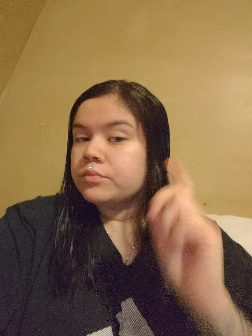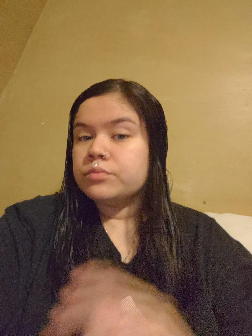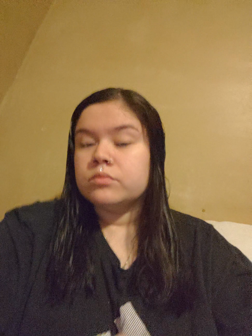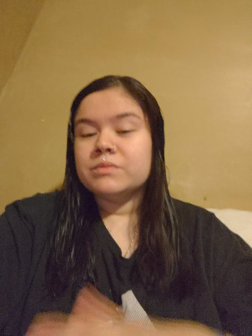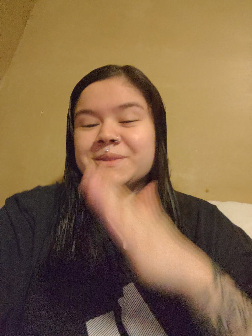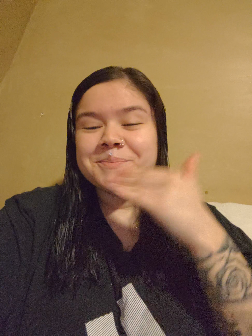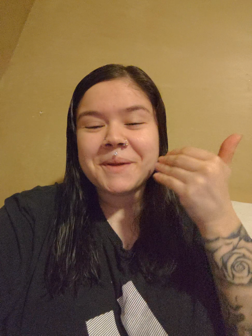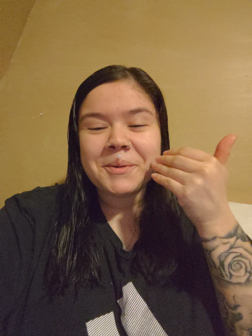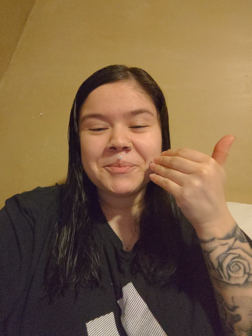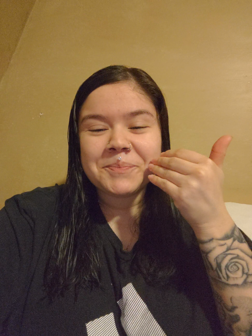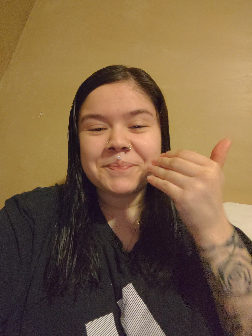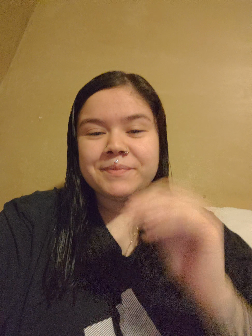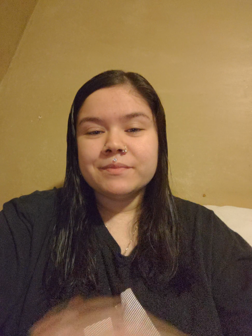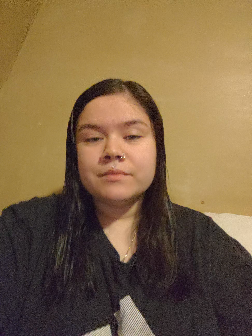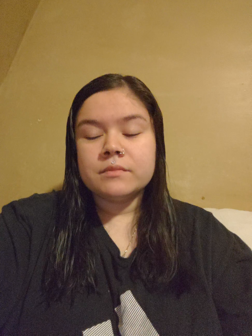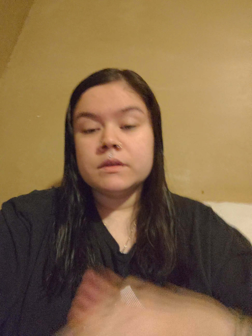smile